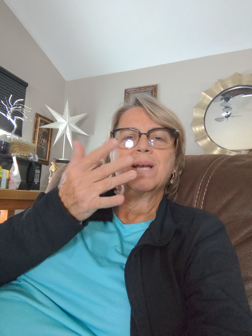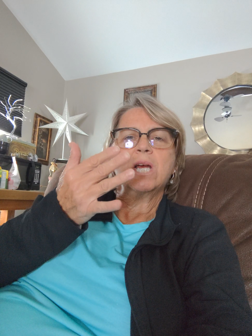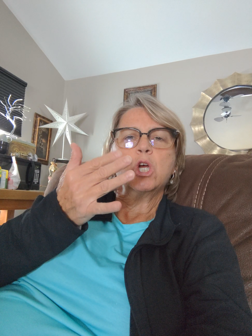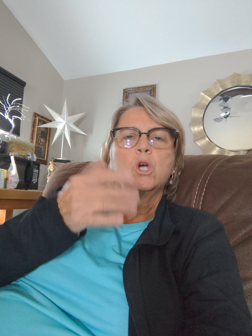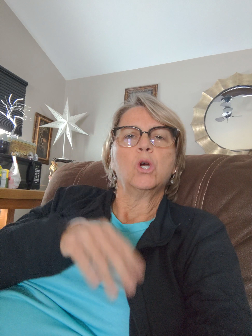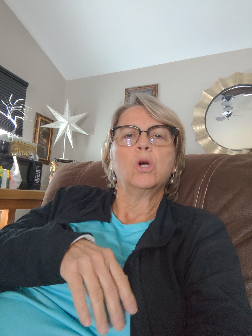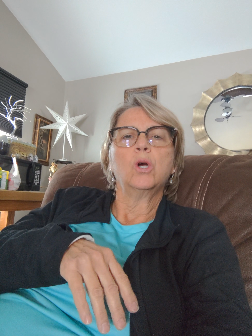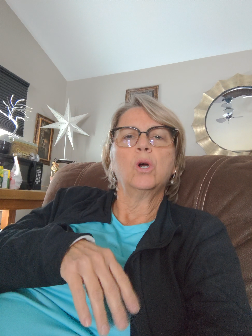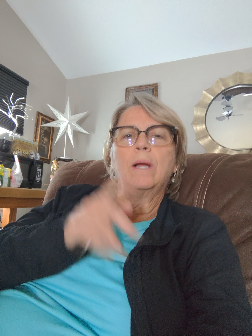finger